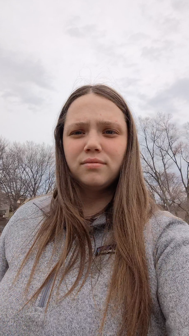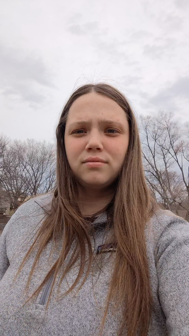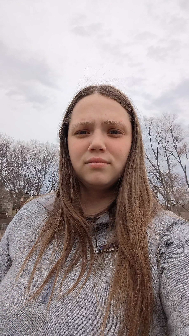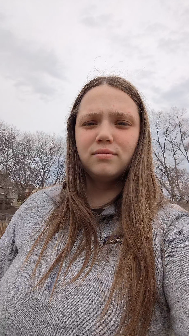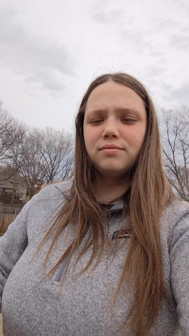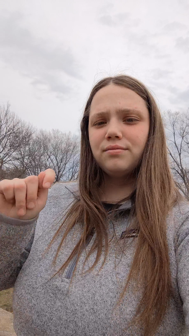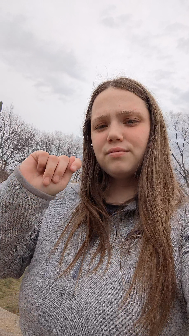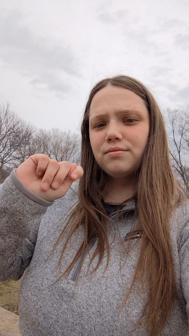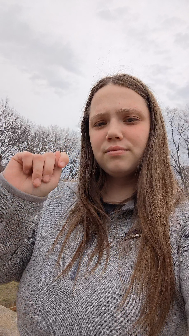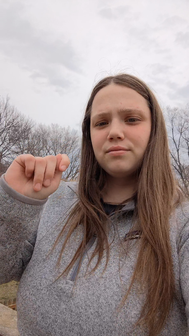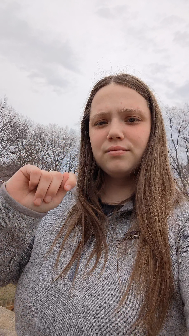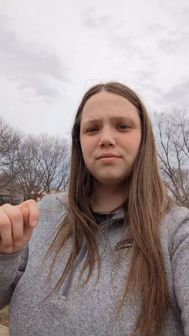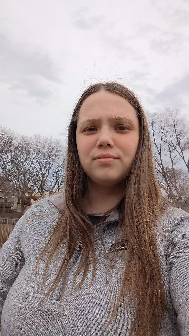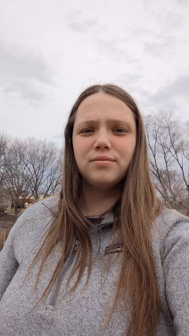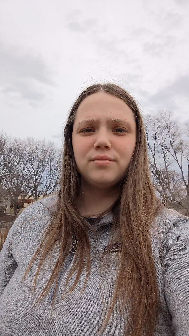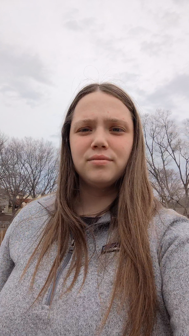bathroom